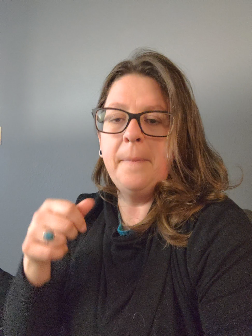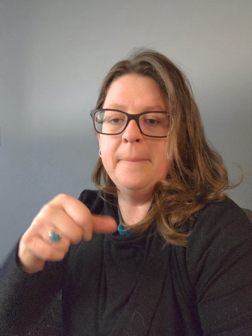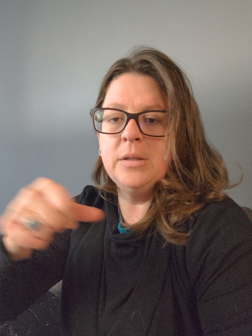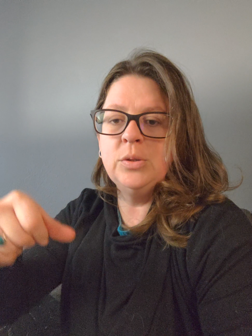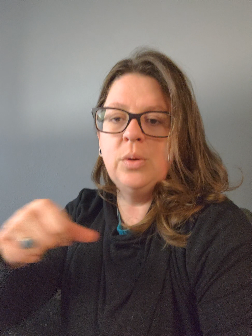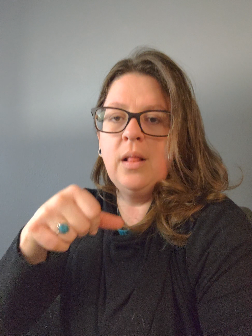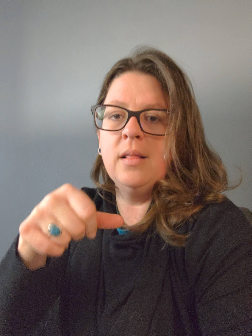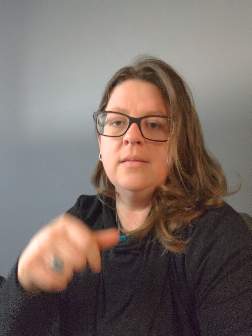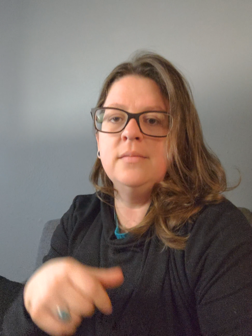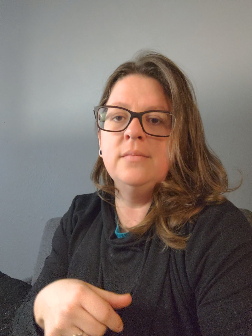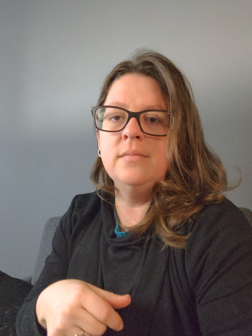puzzle